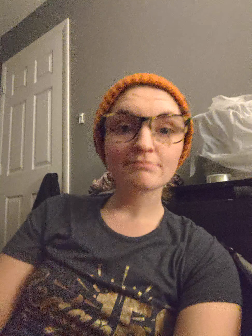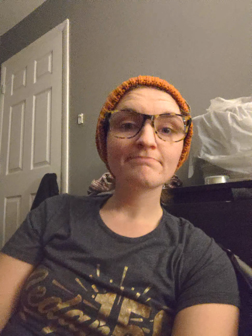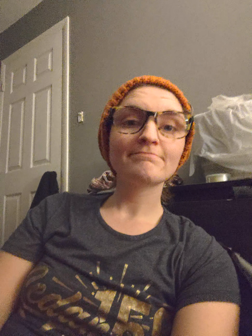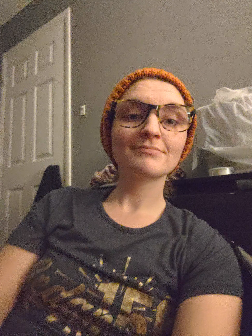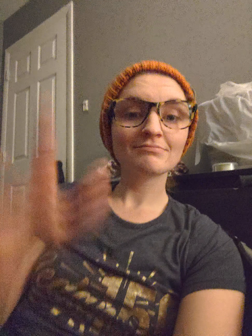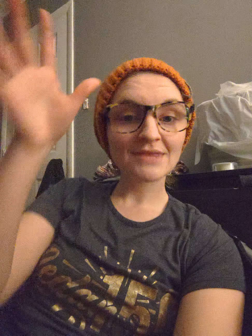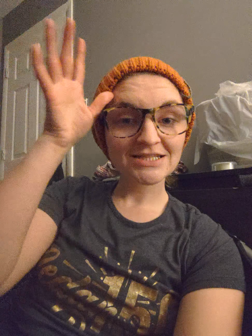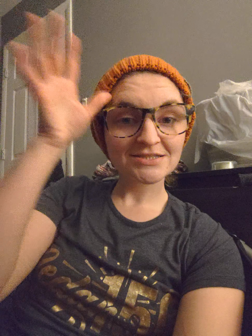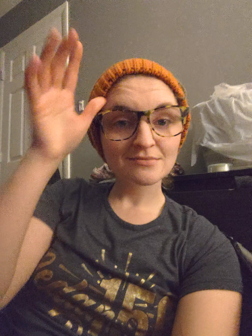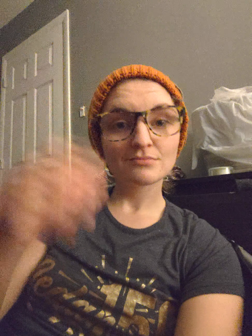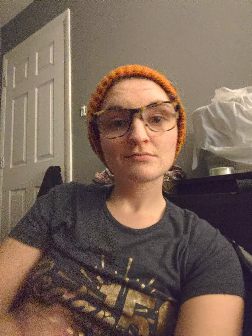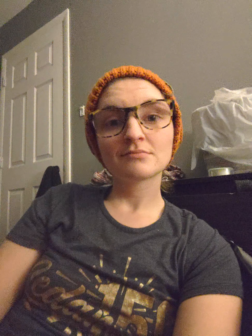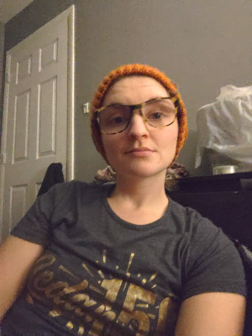dad